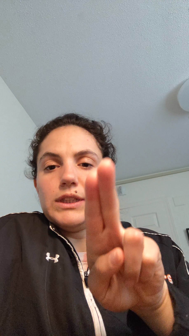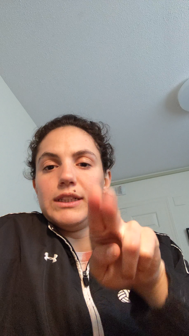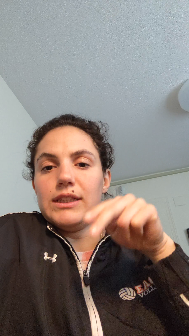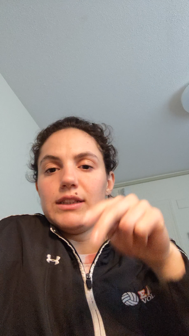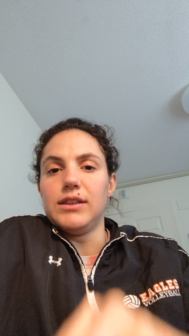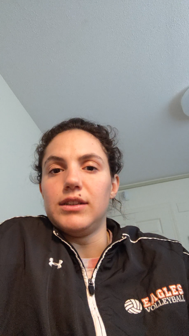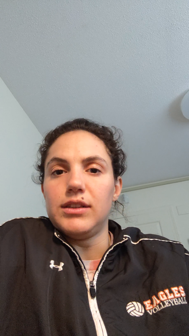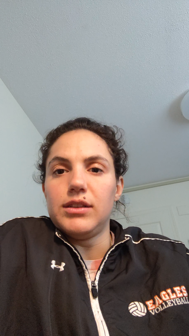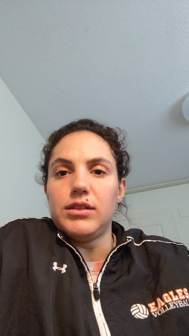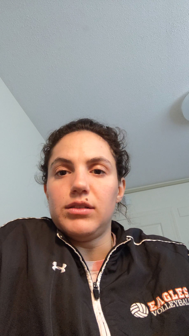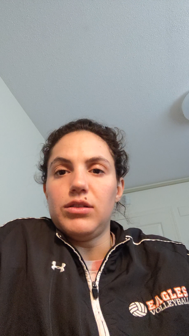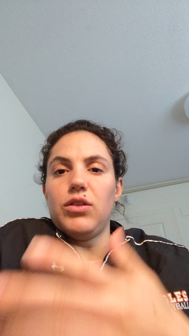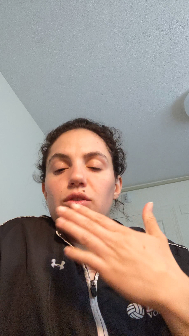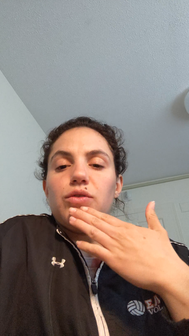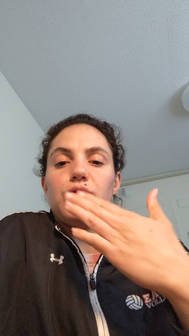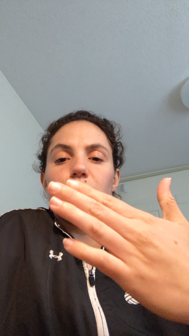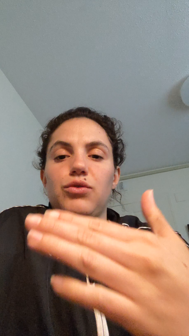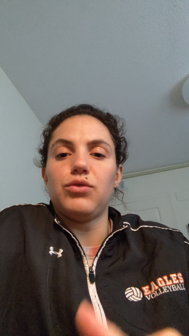good